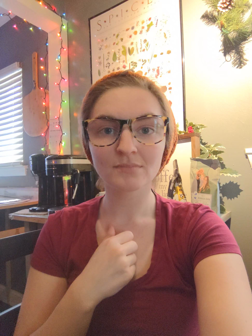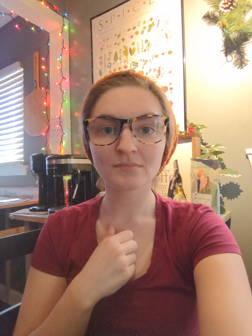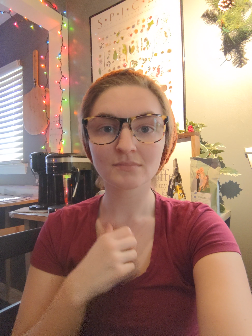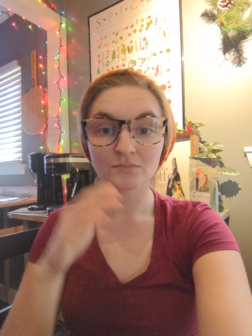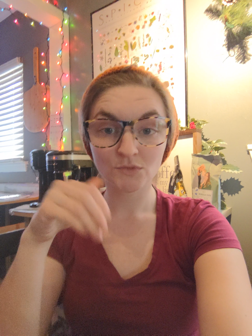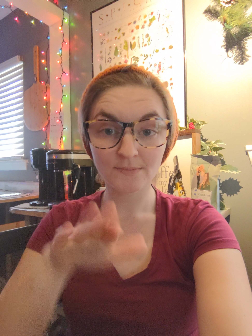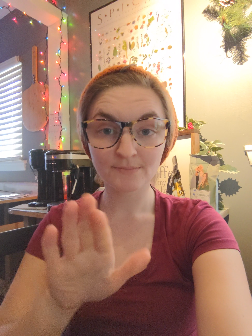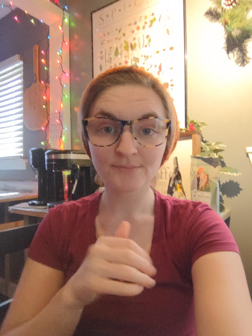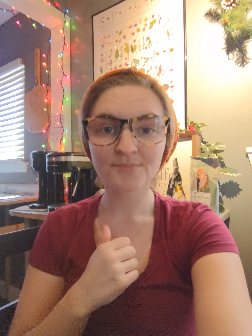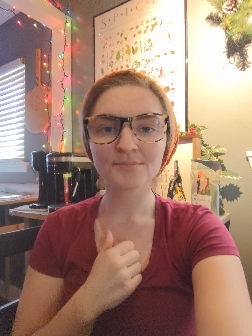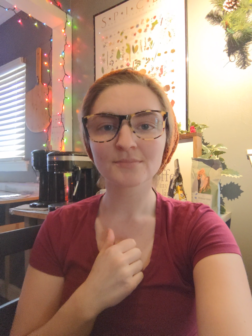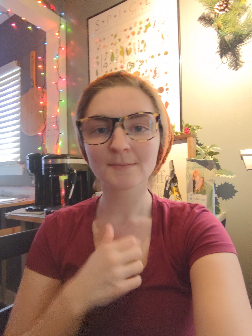into